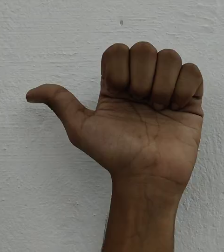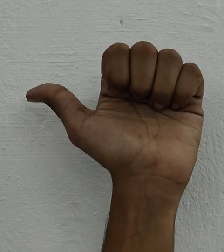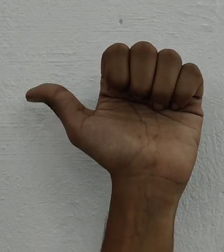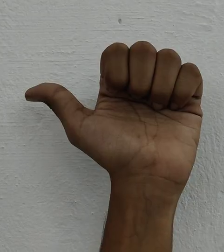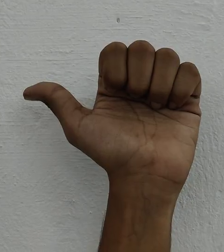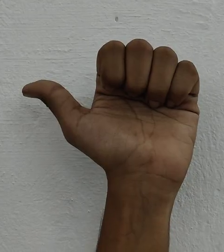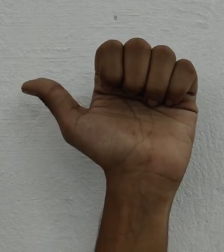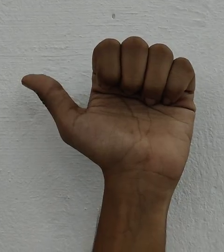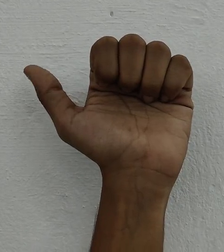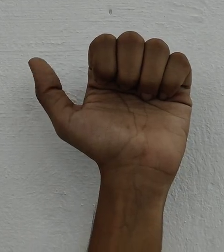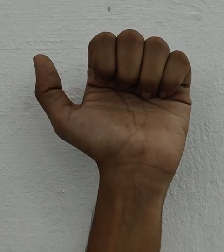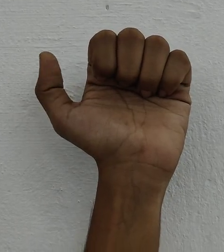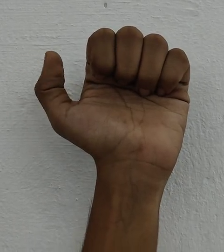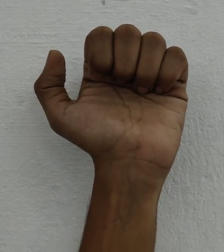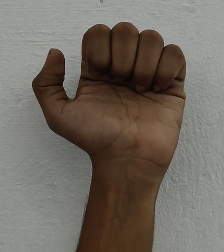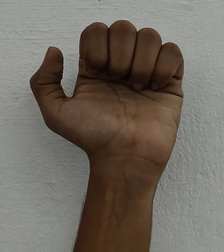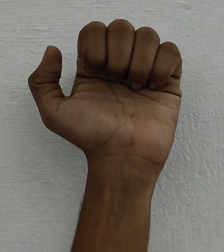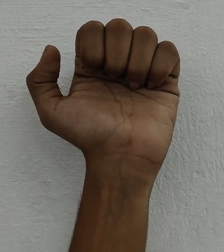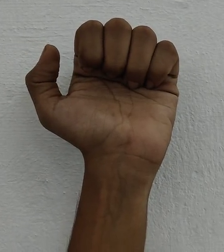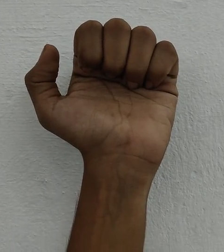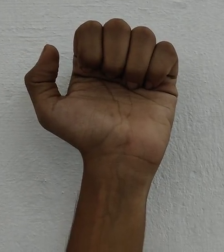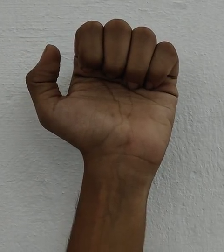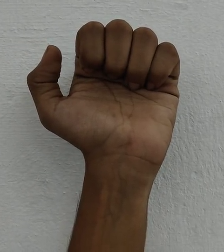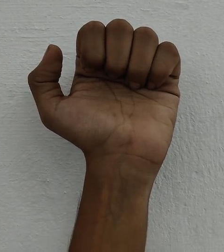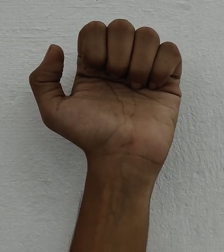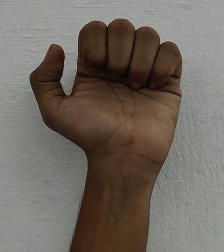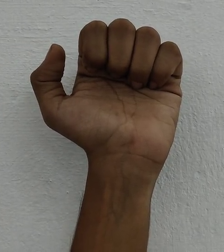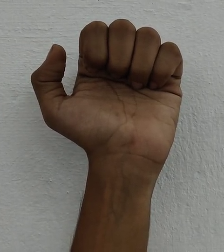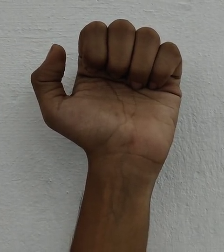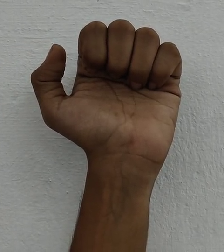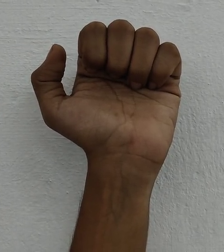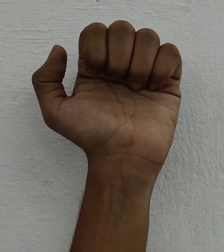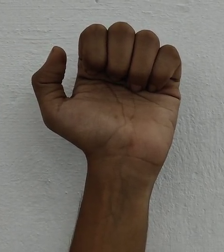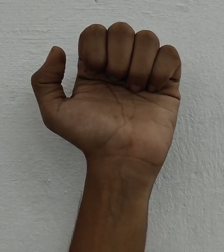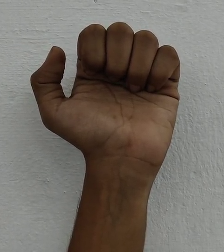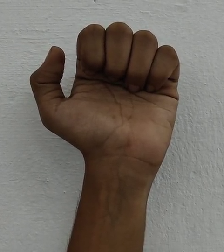ഏ